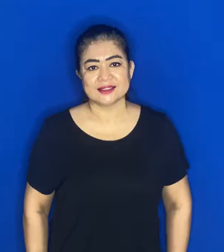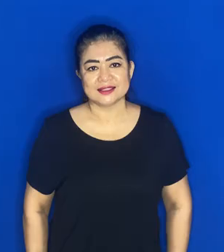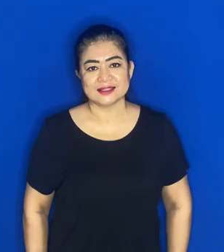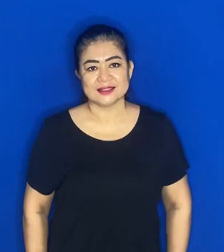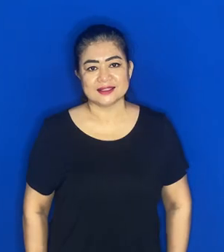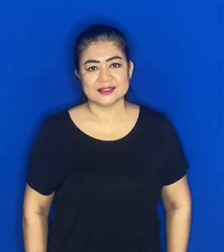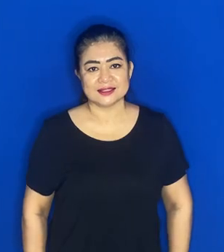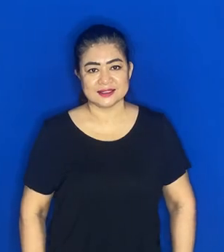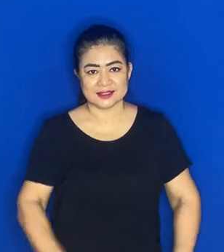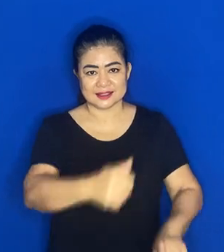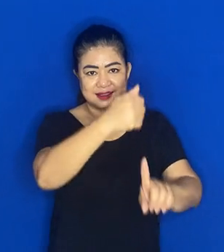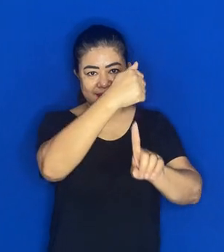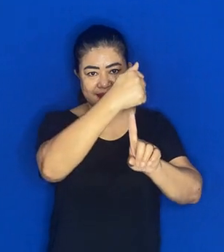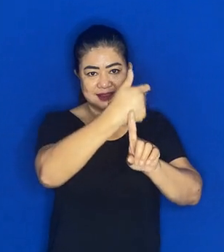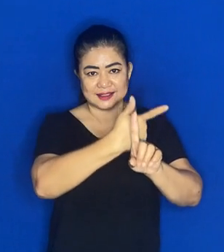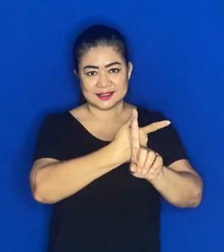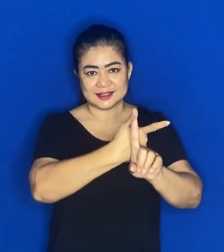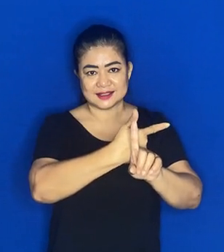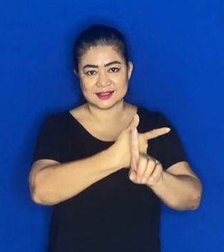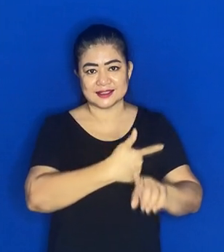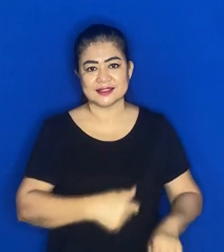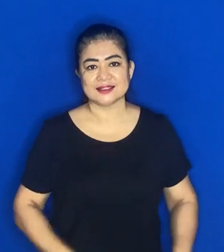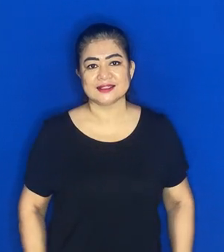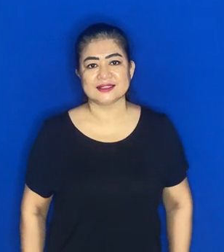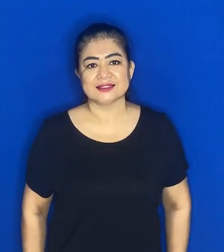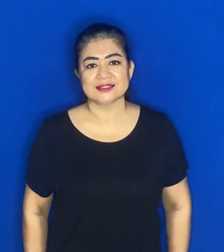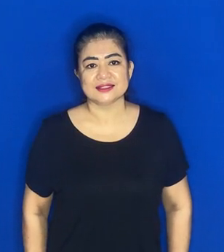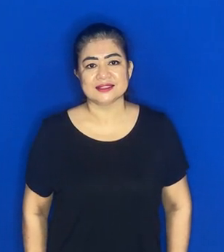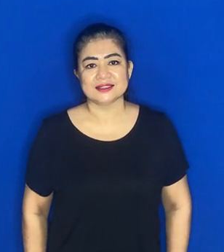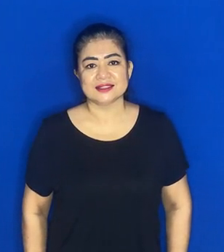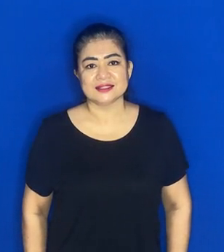august